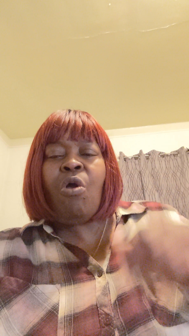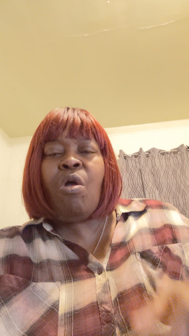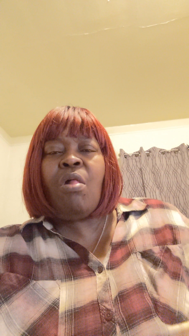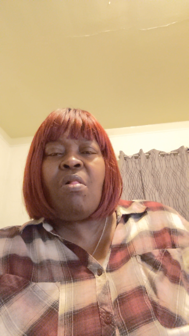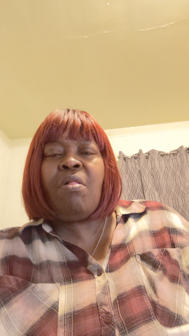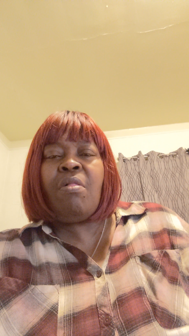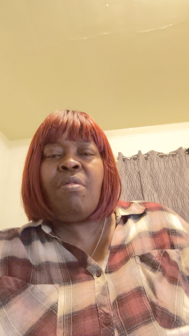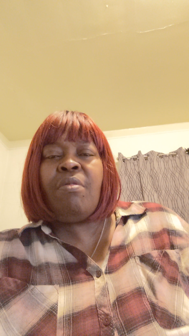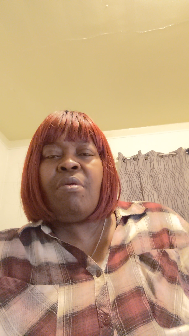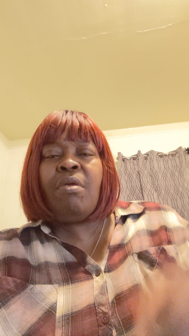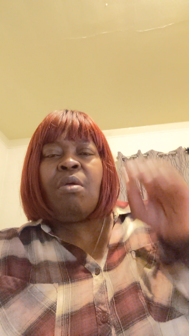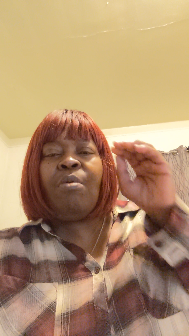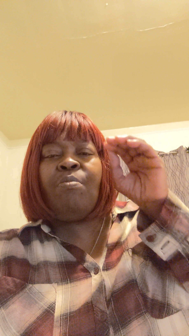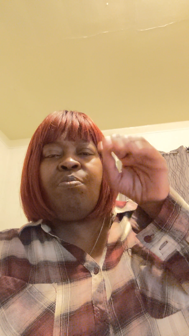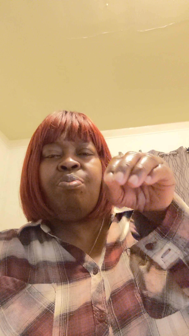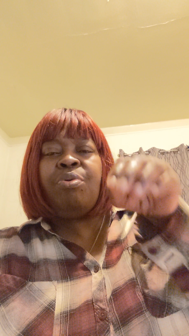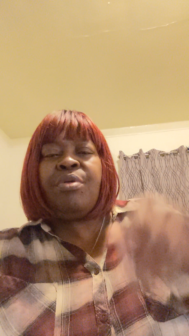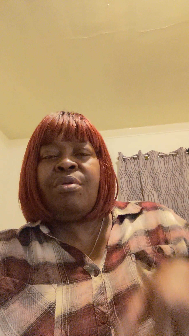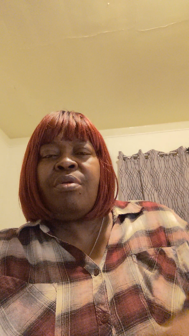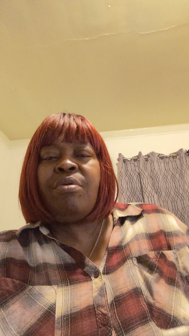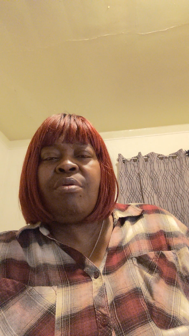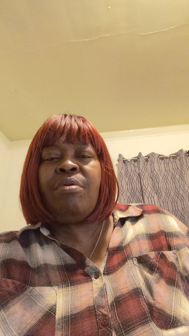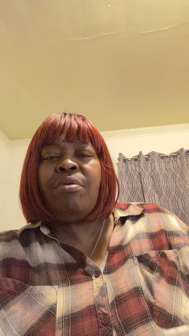put